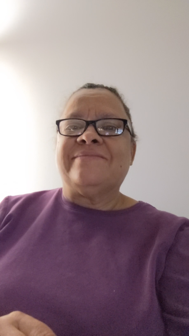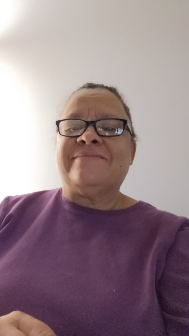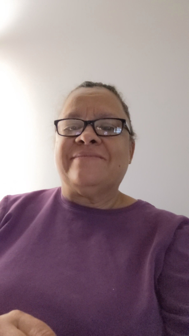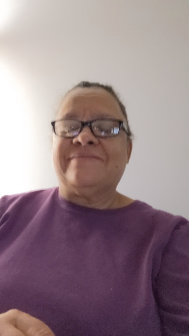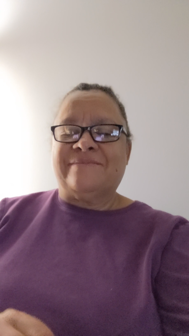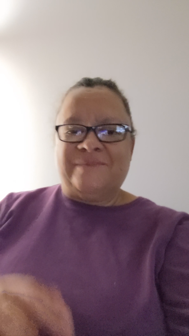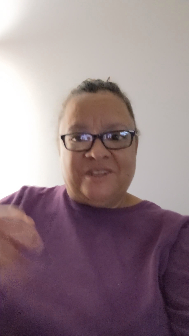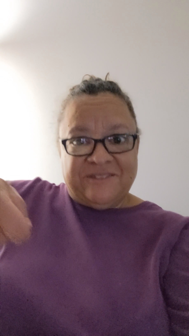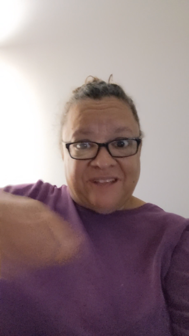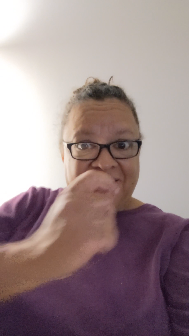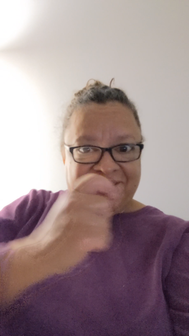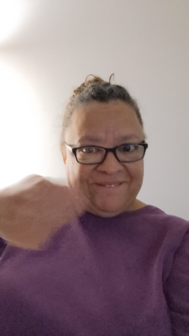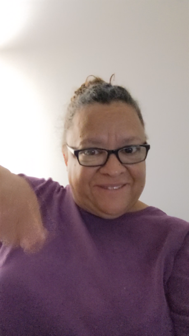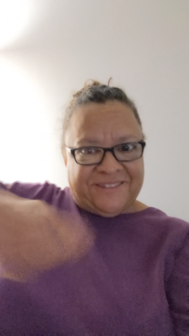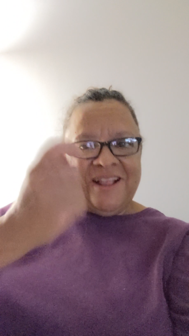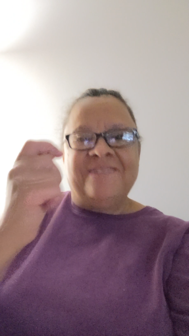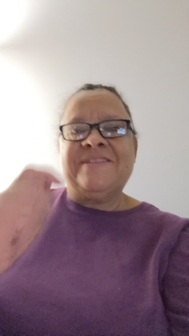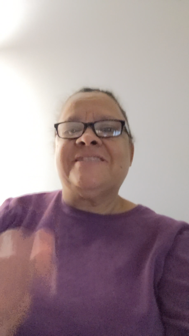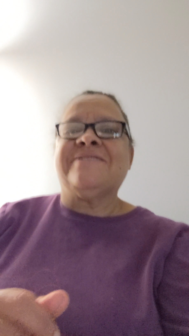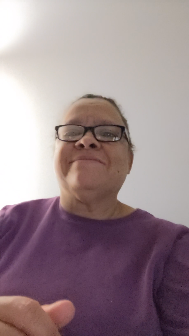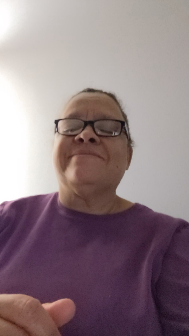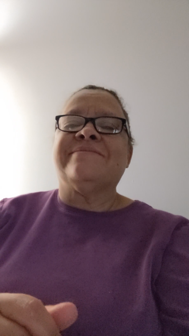shovel